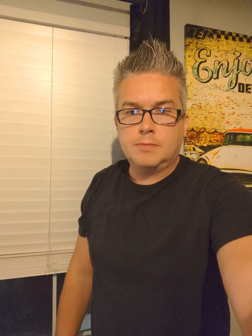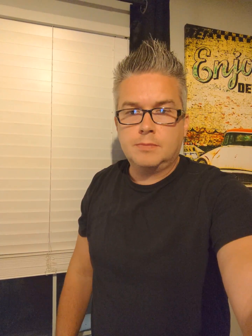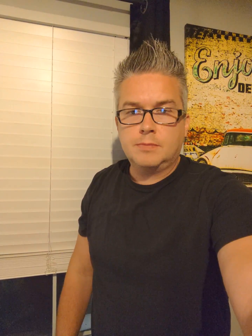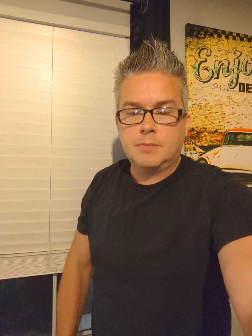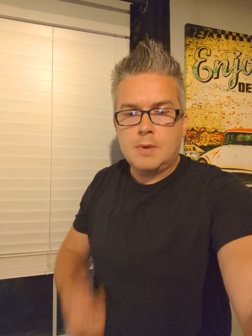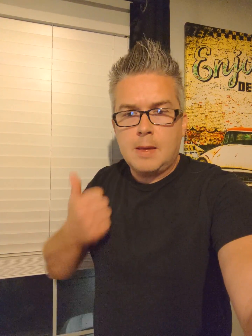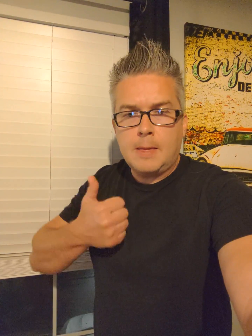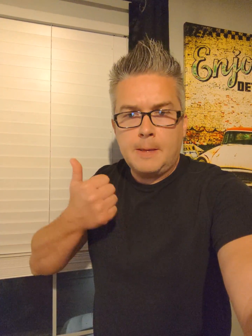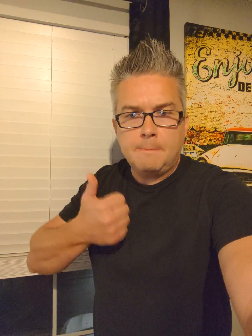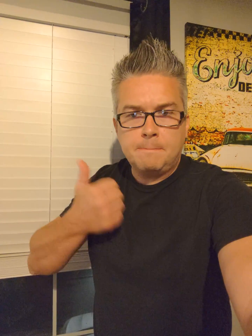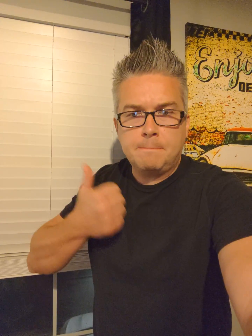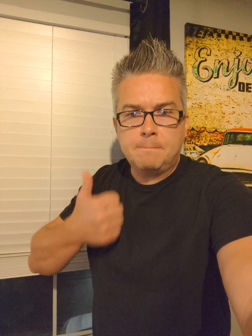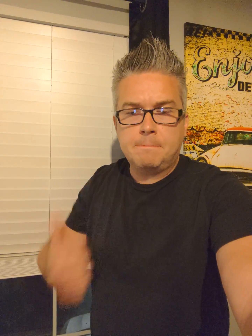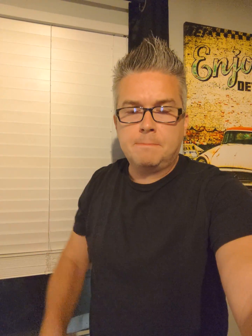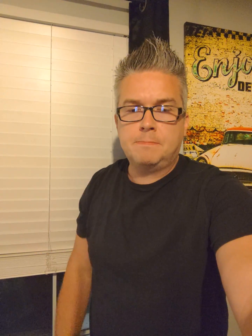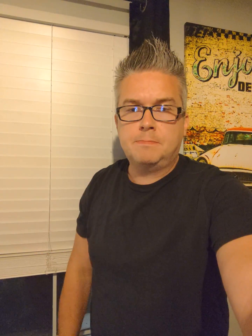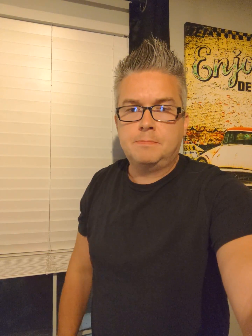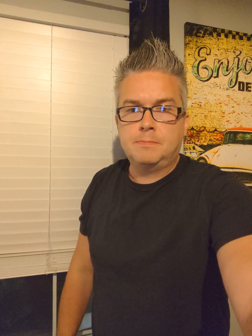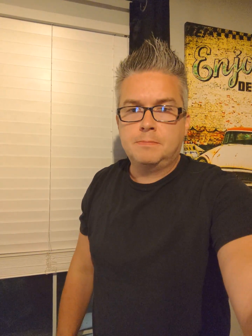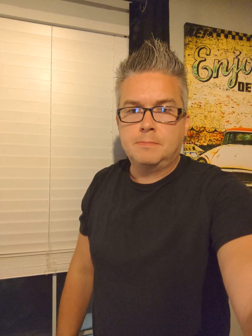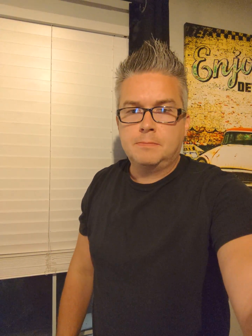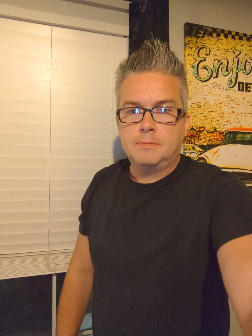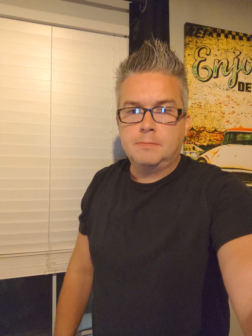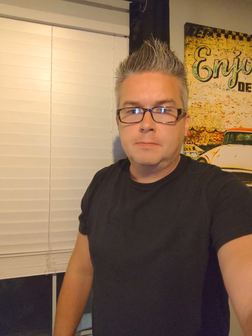help